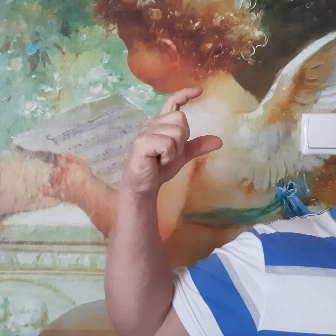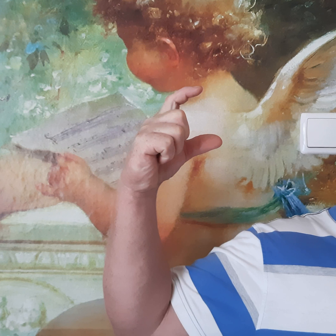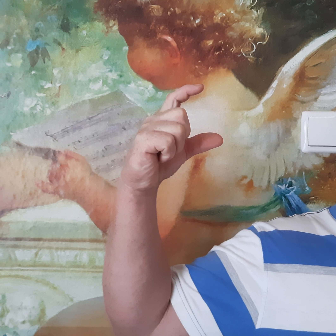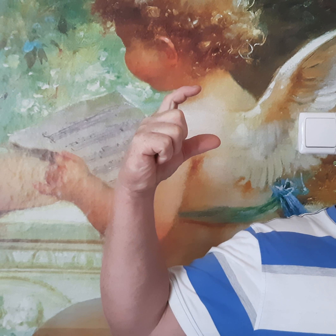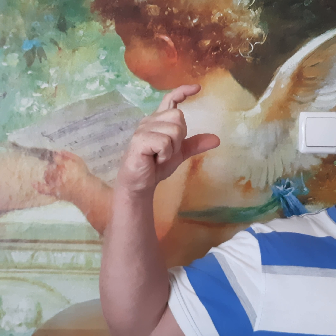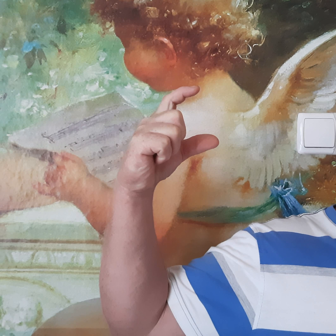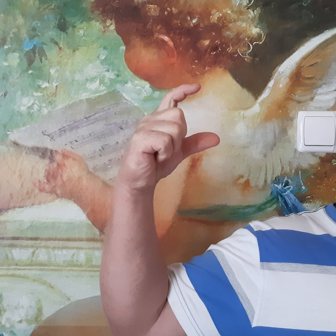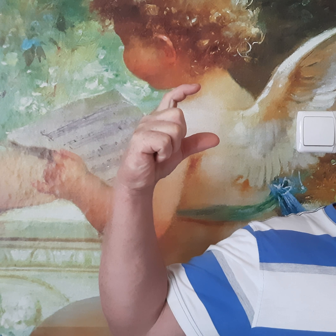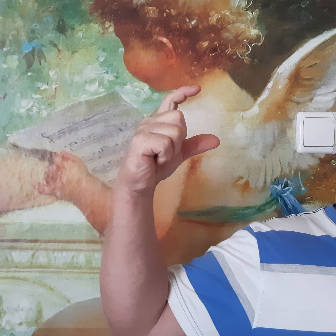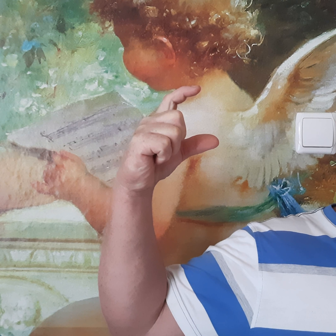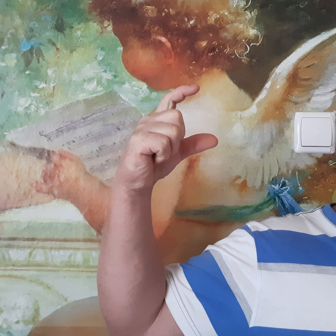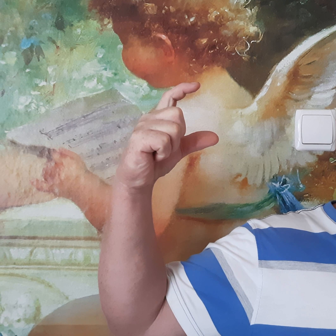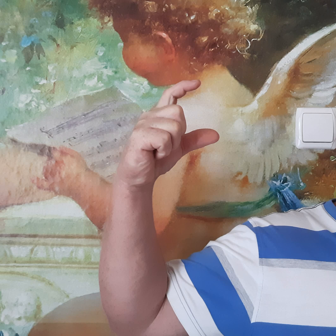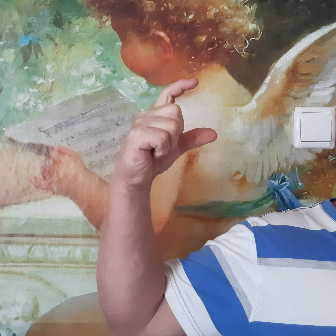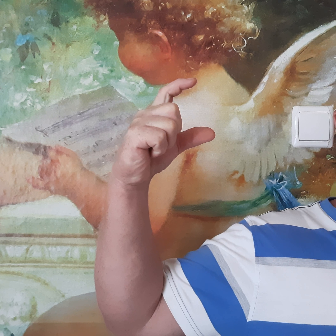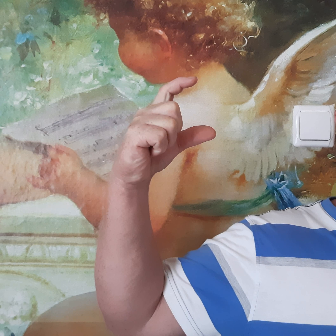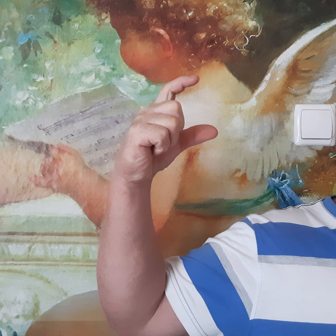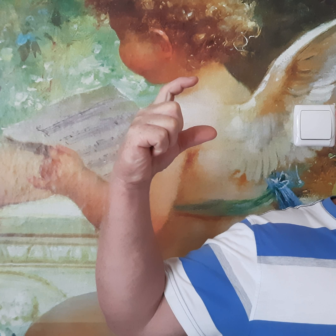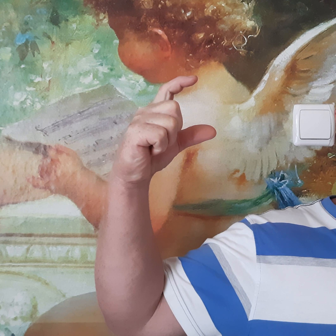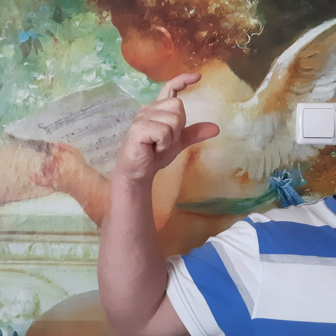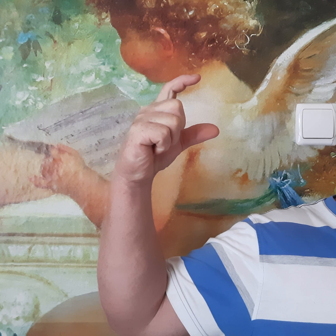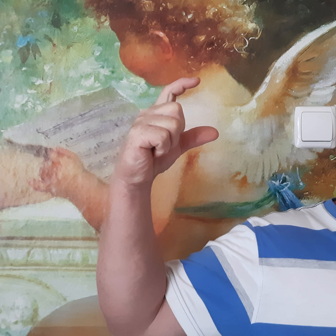Є